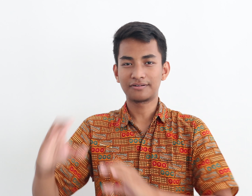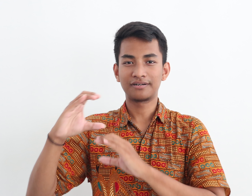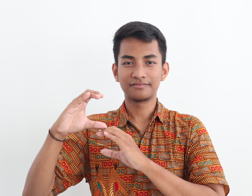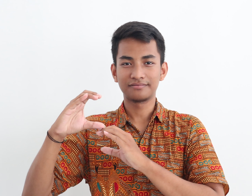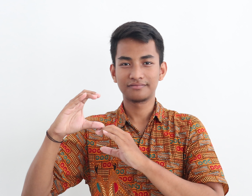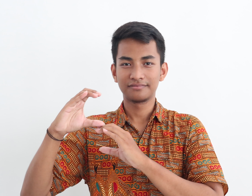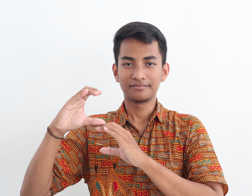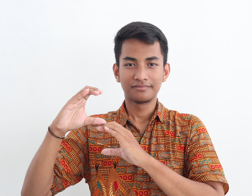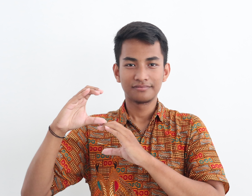S